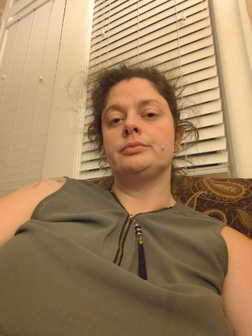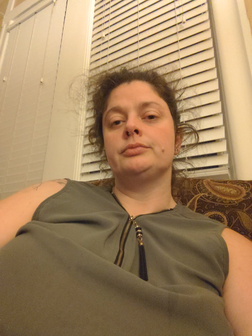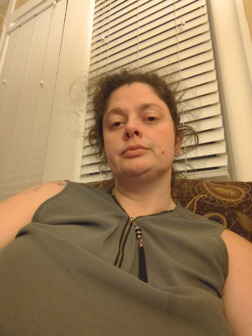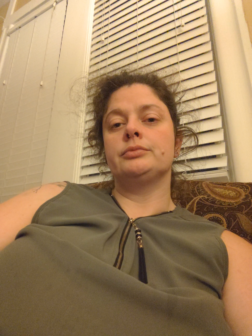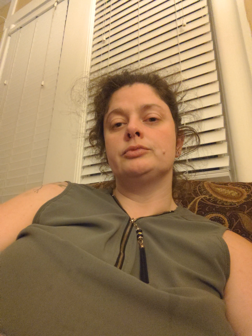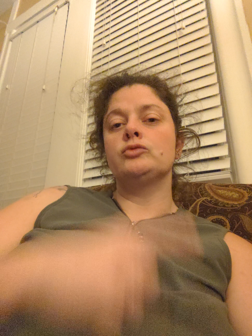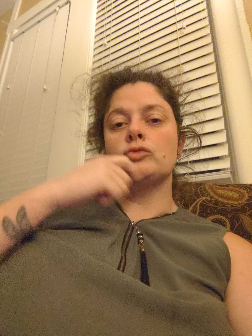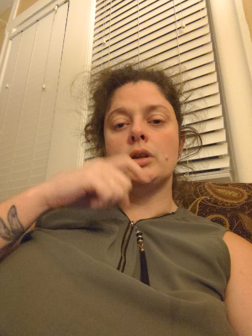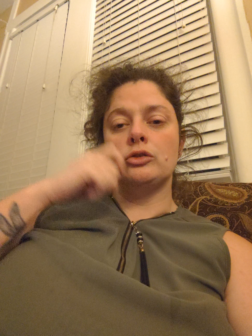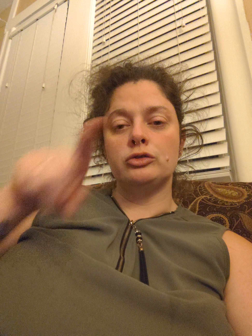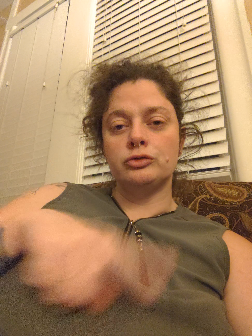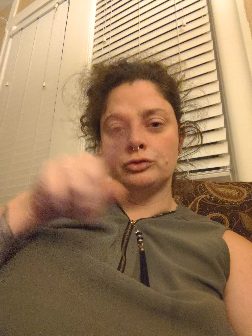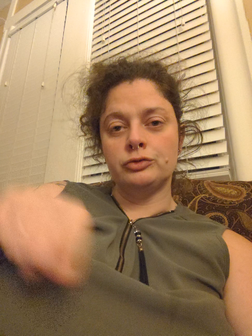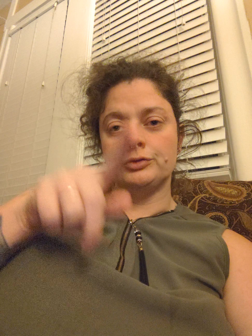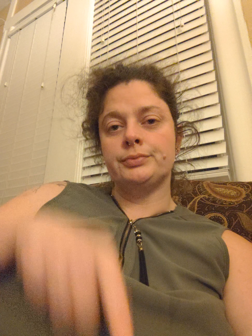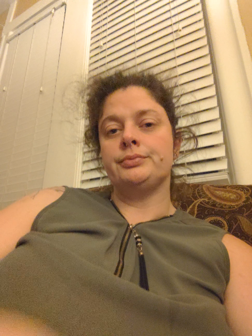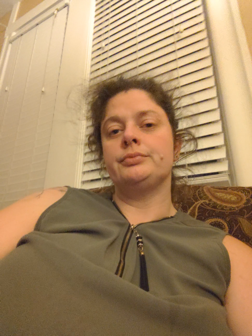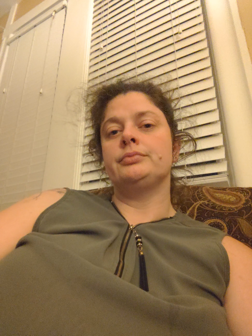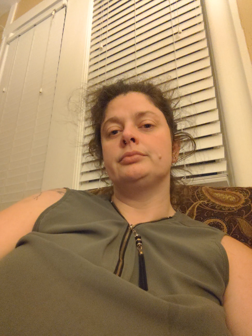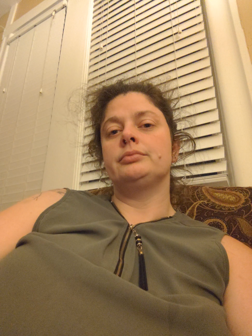dryer